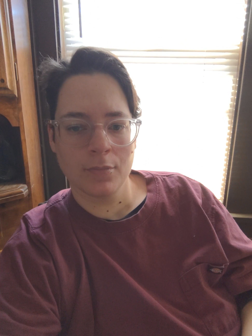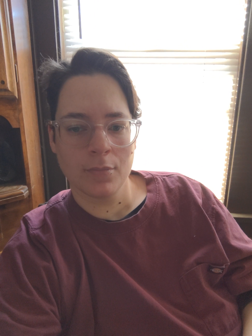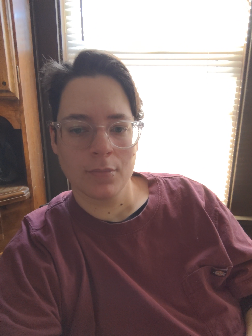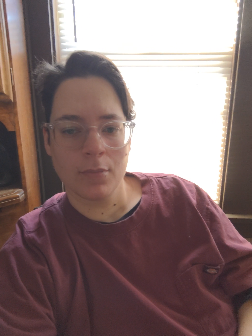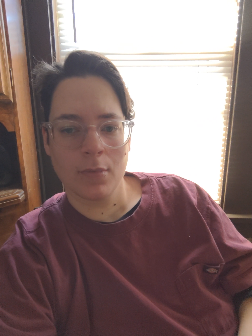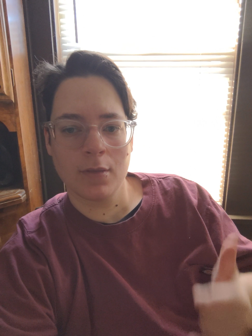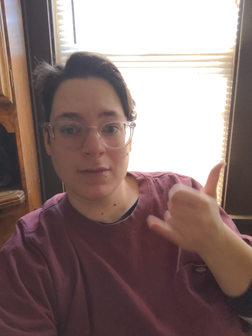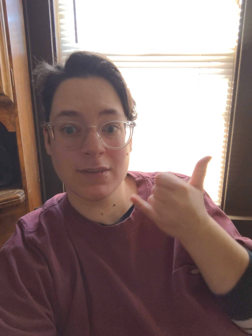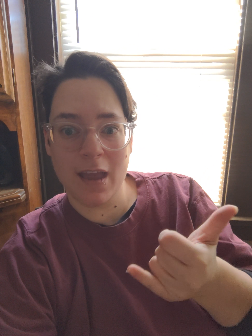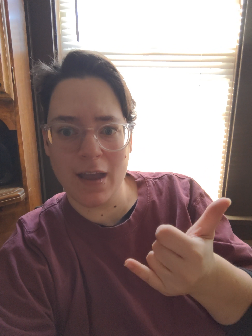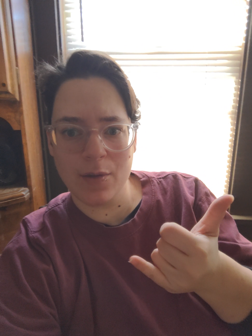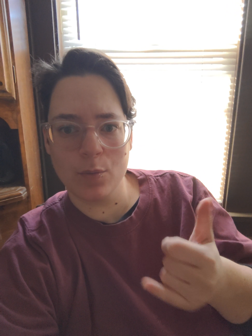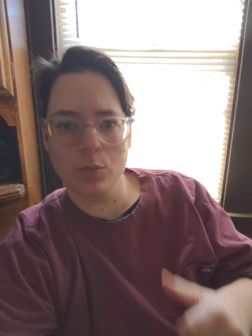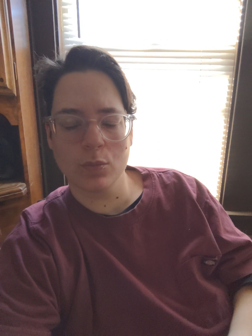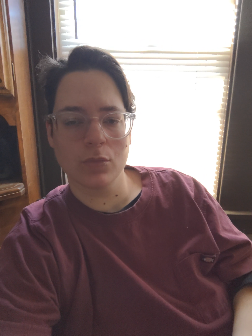now